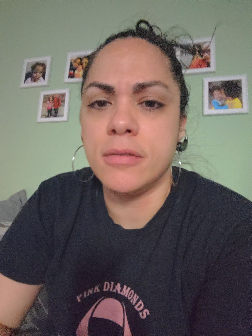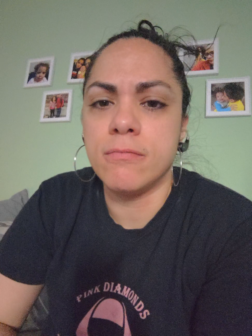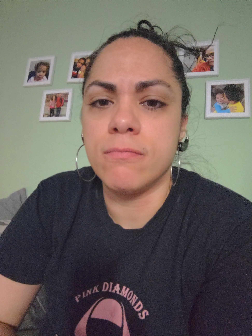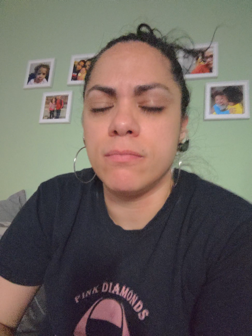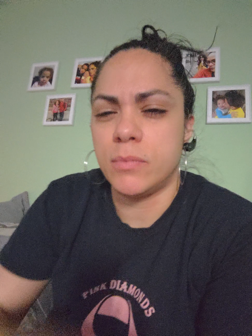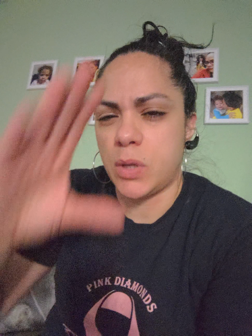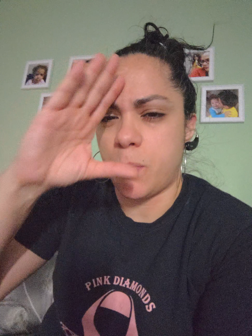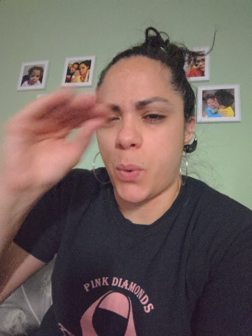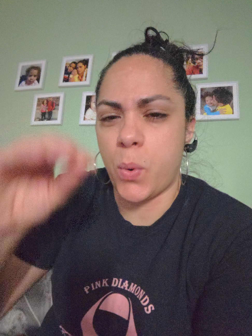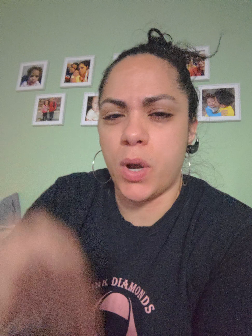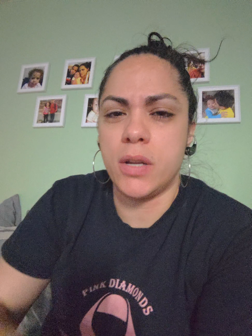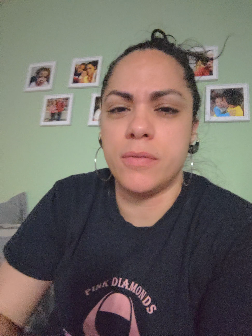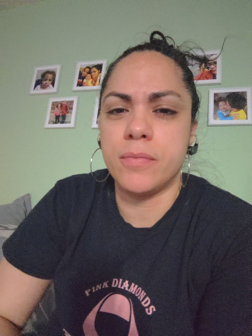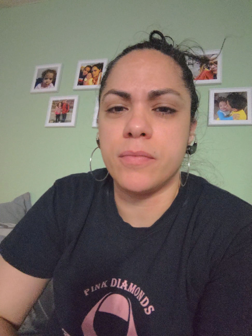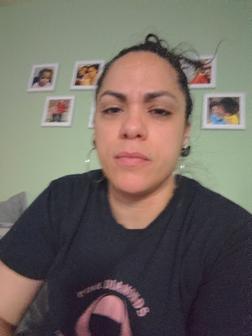boy